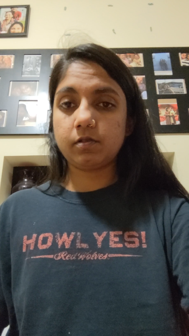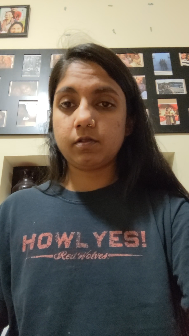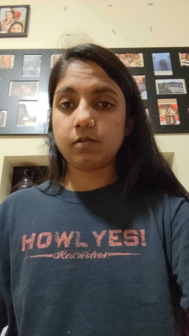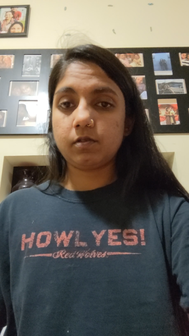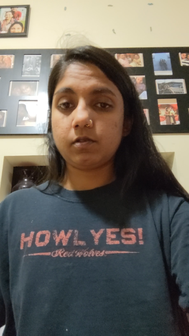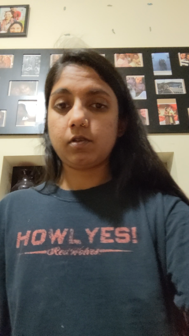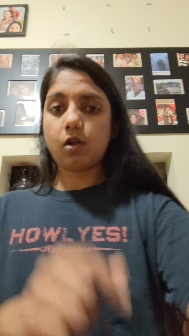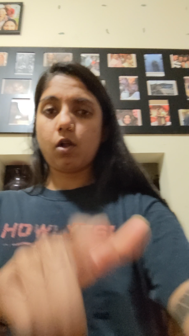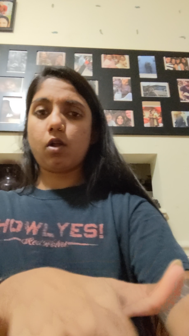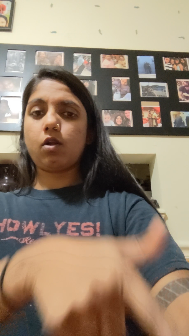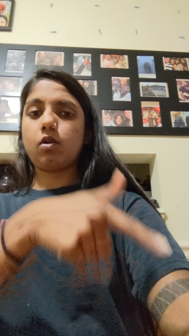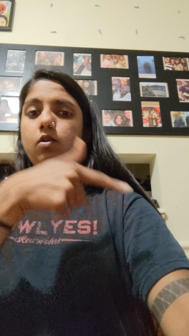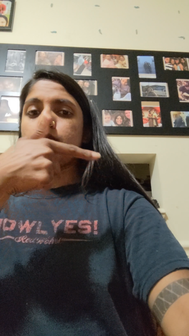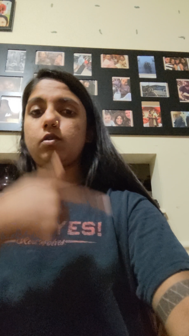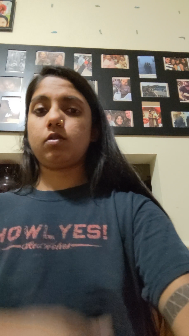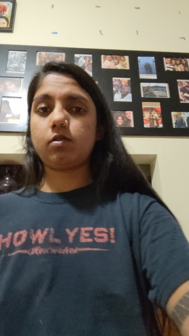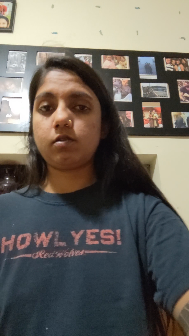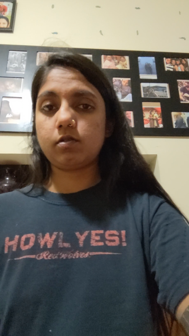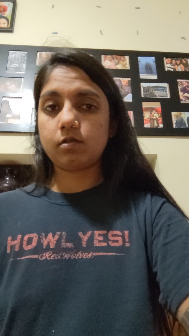long